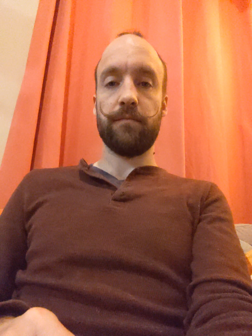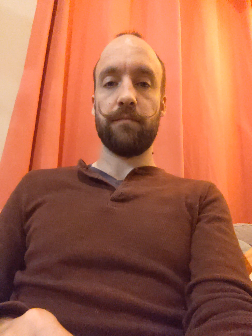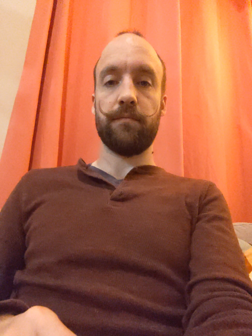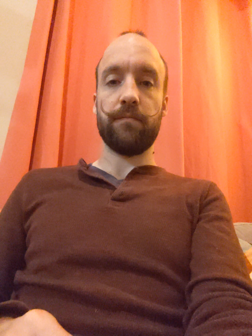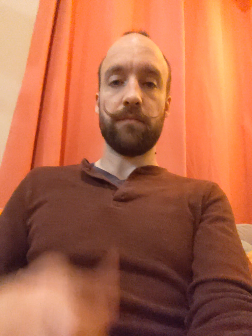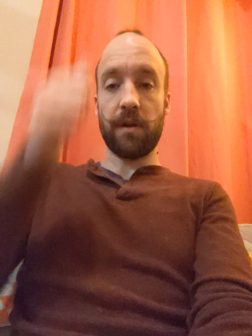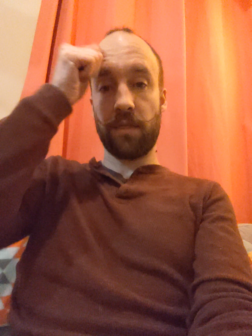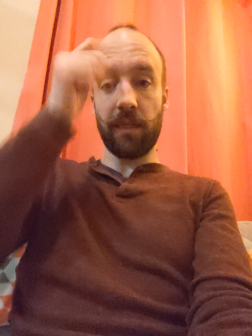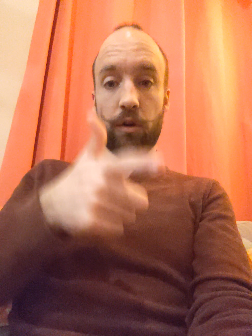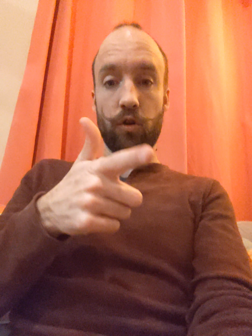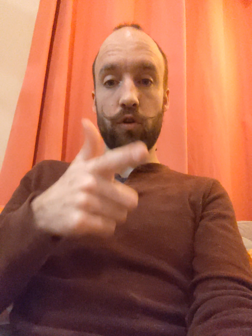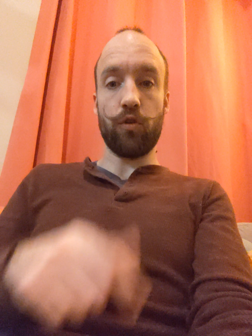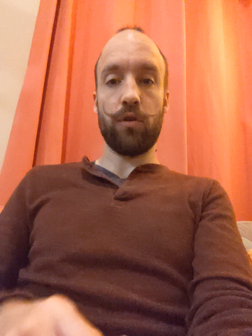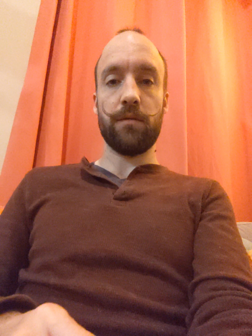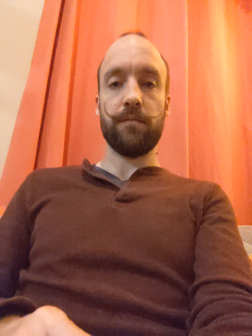brother